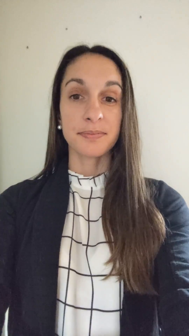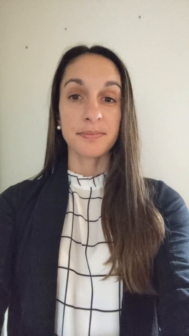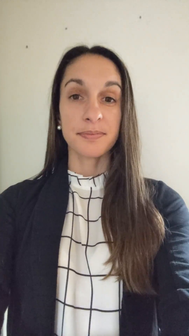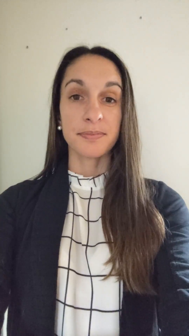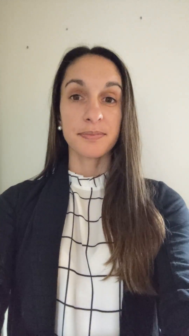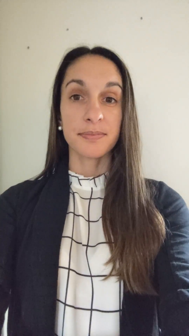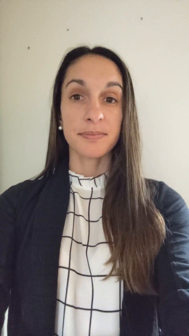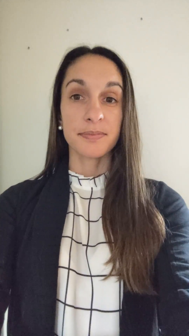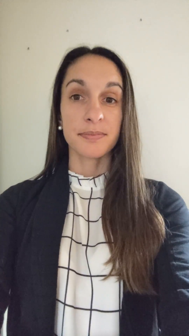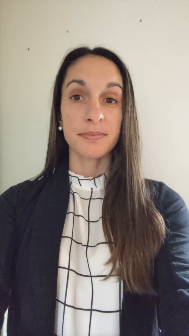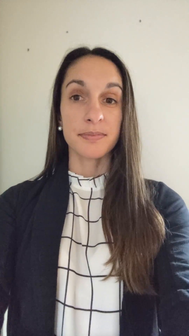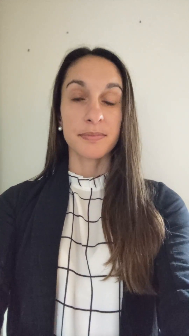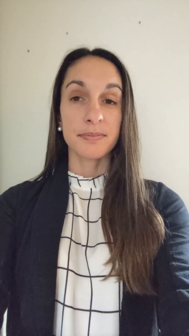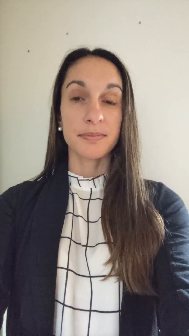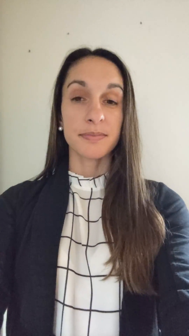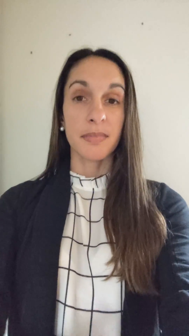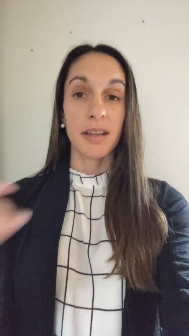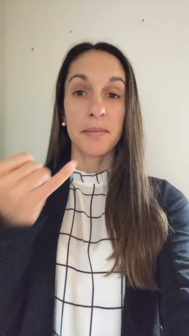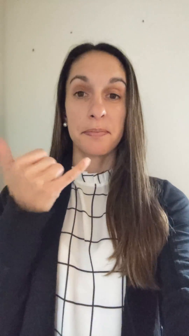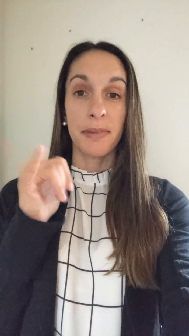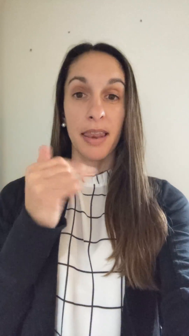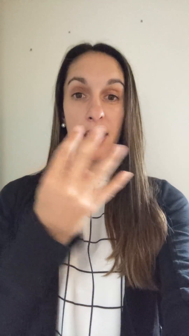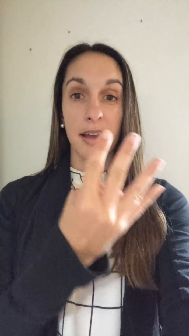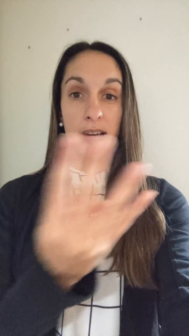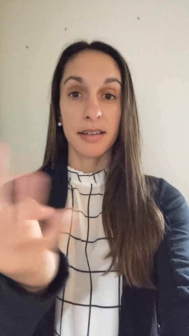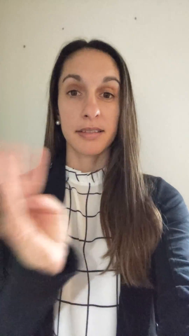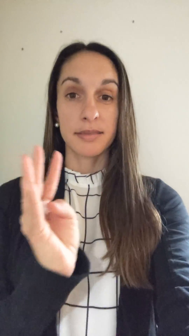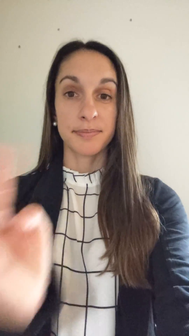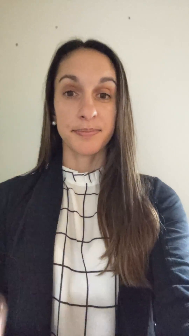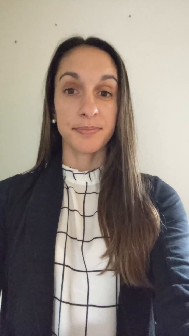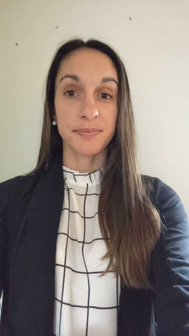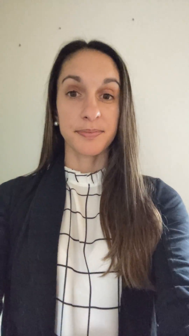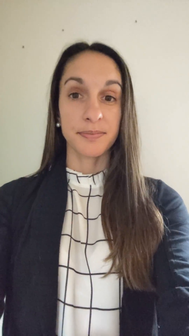playpen